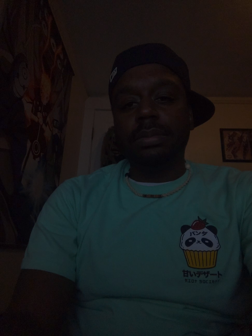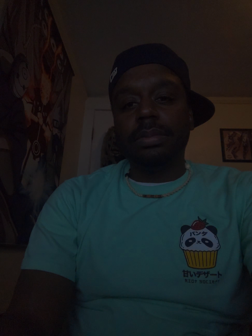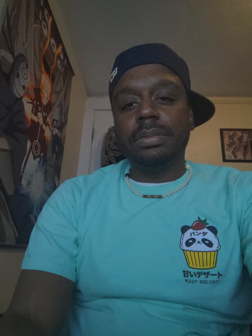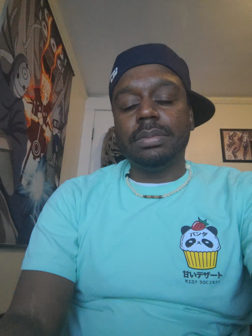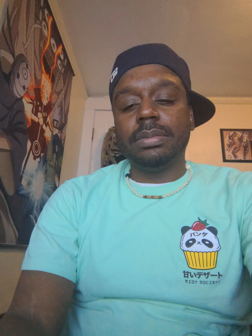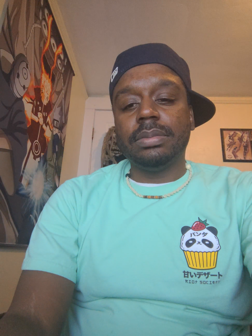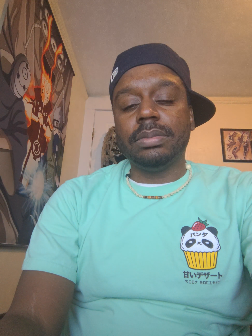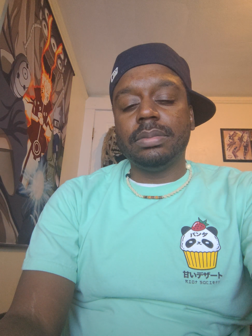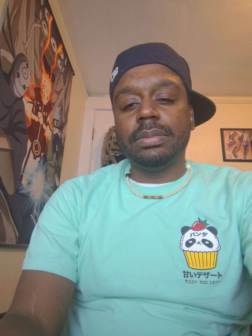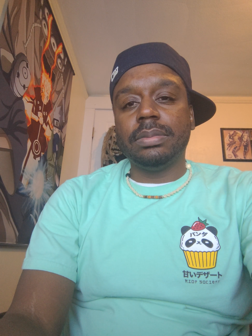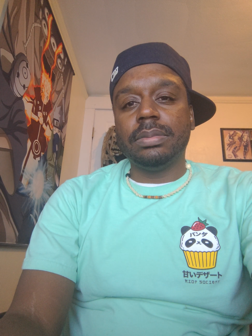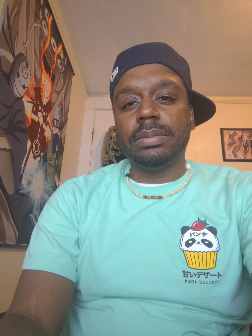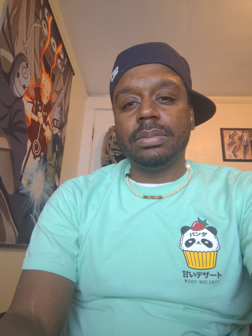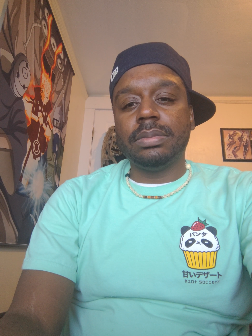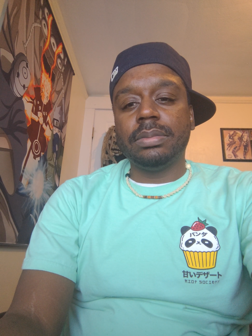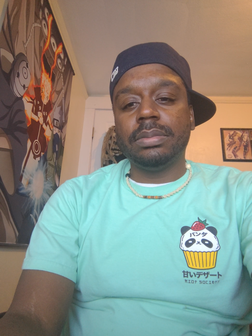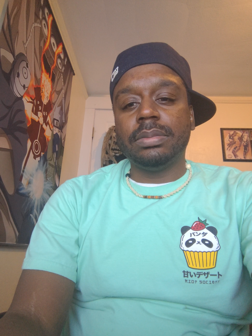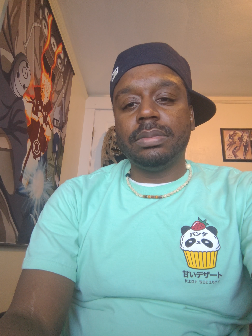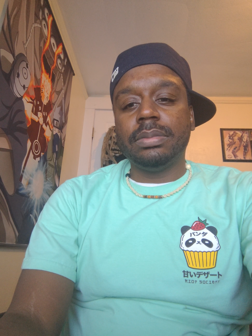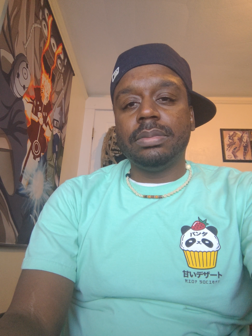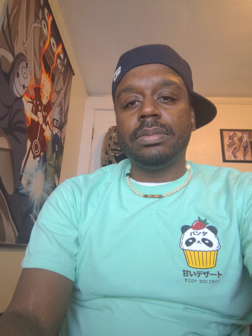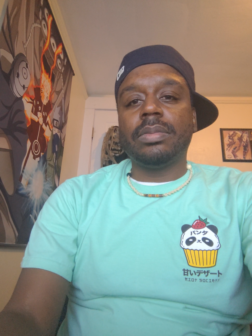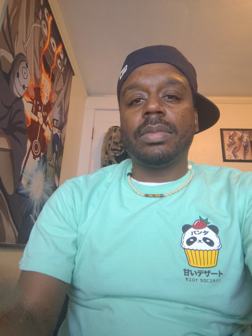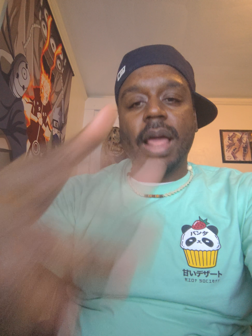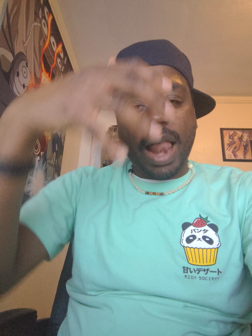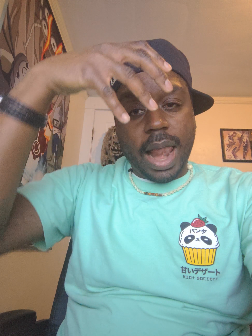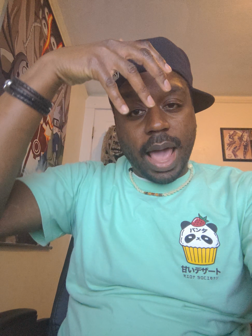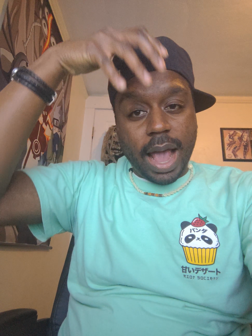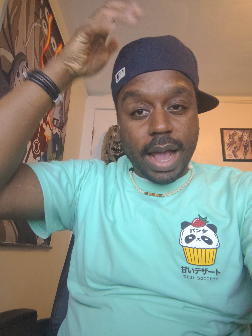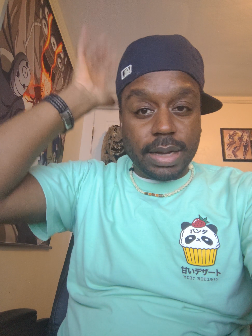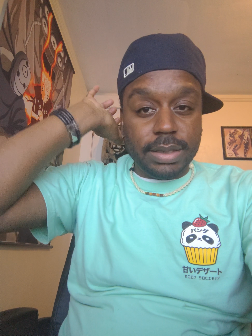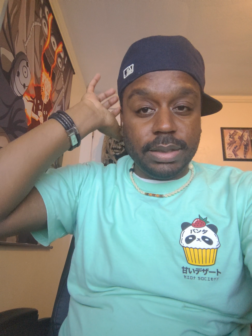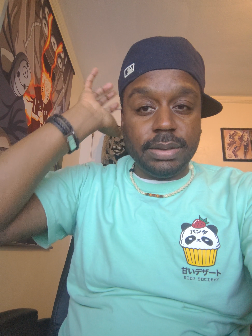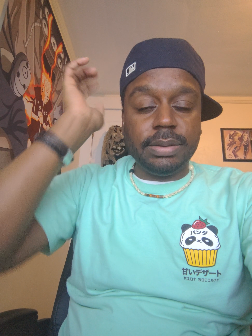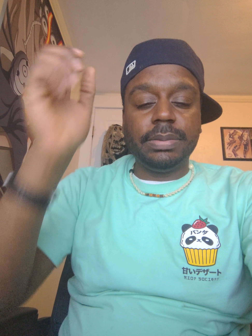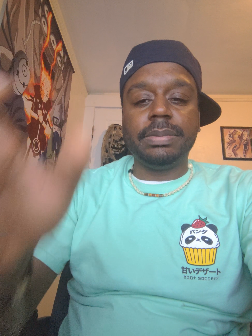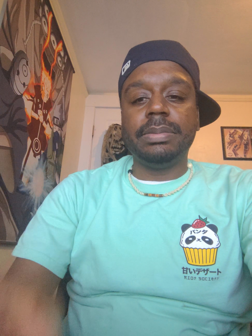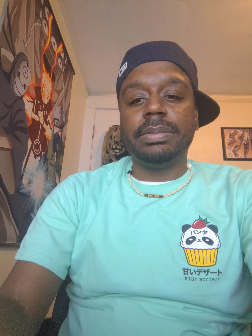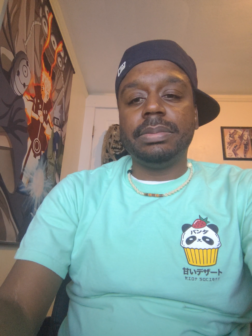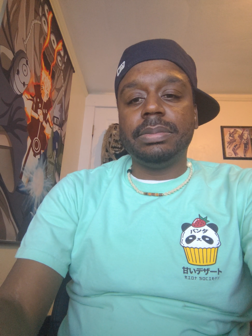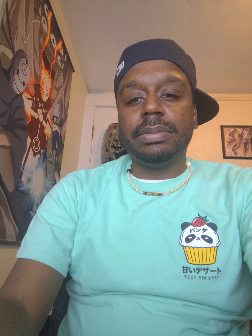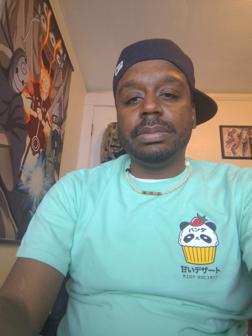lion